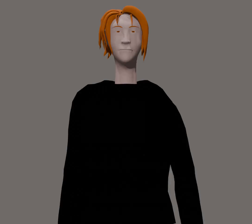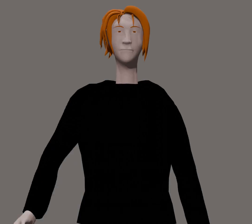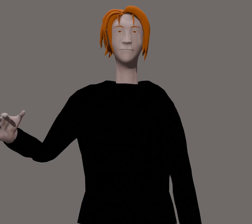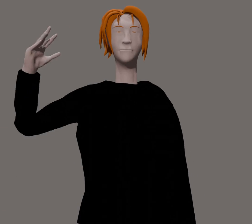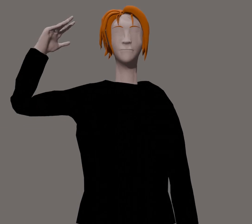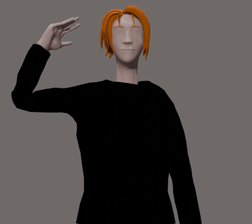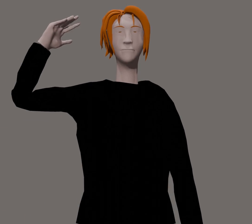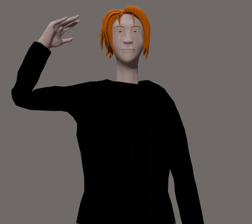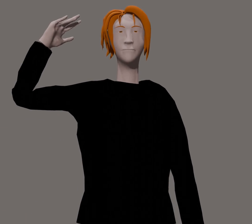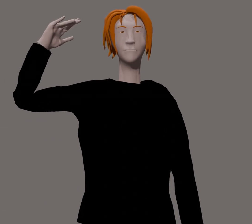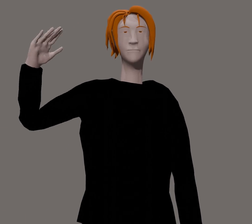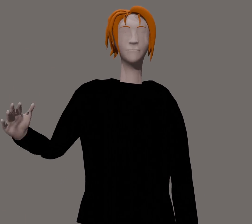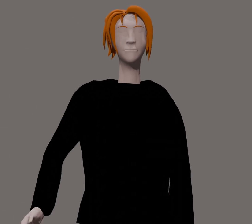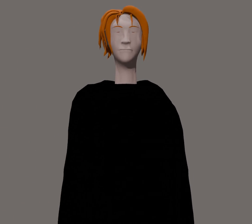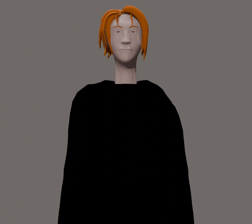Consciousness